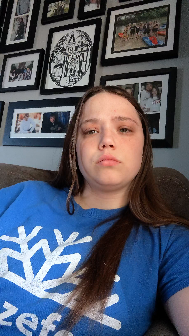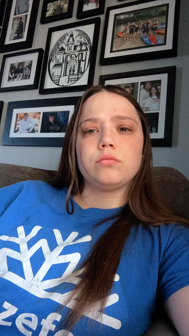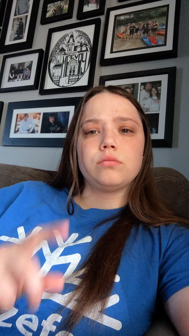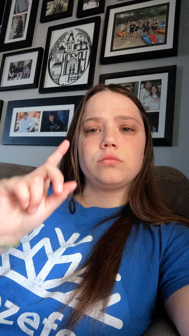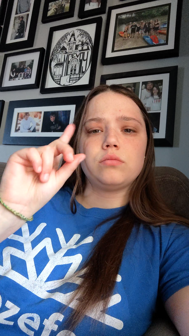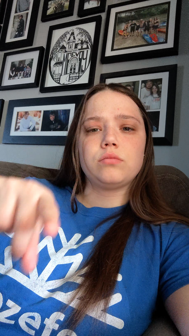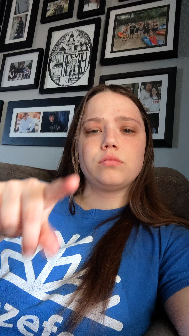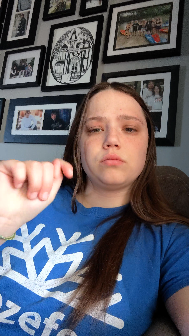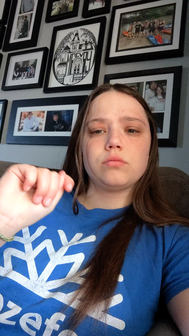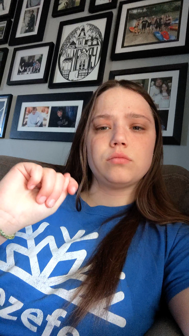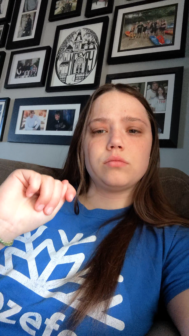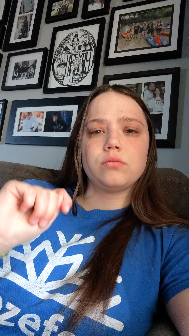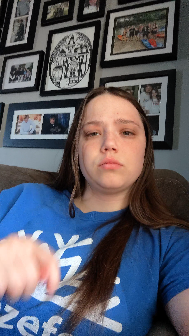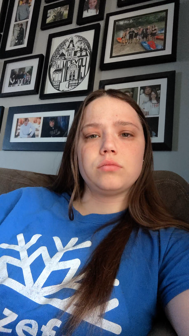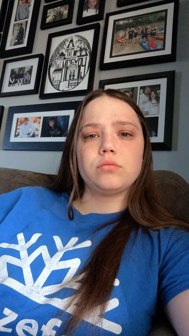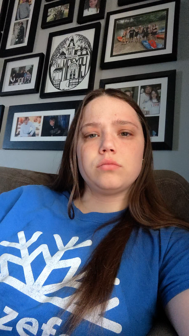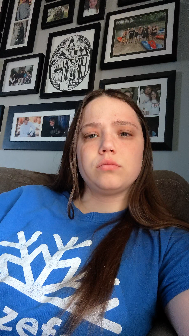go potty